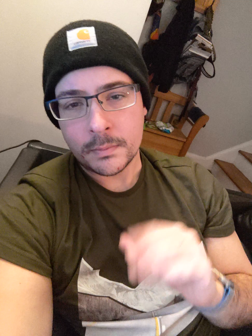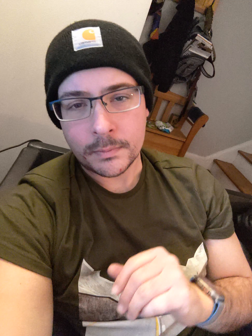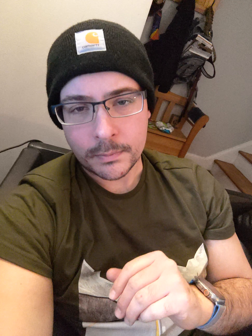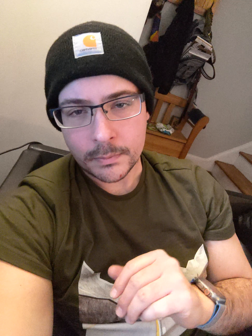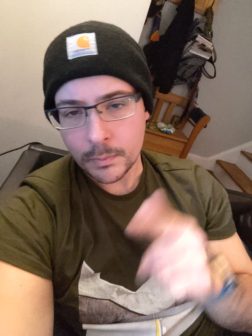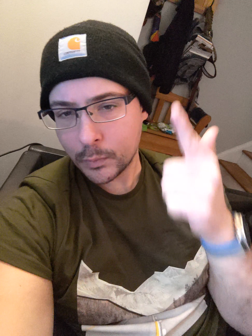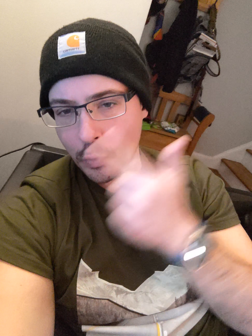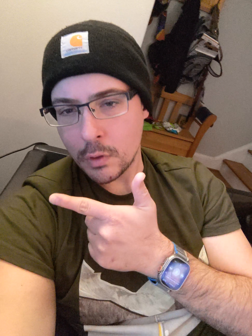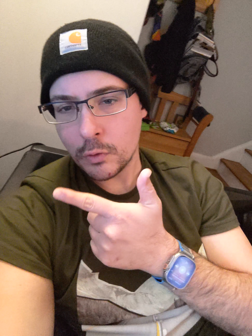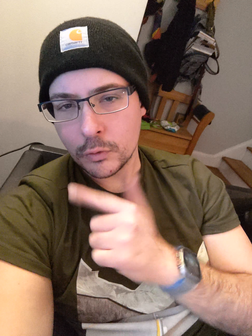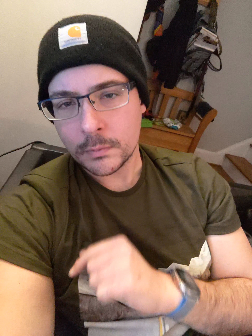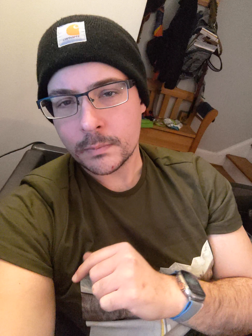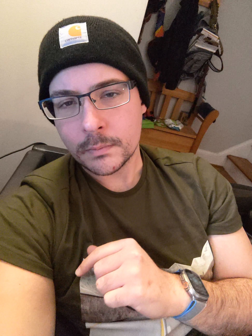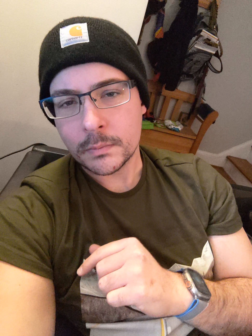brother